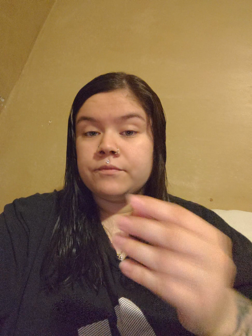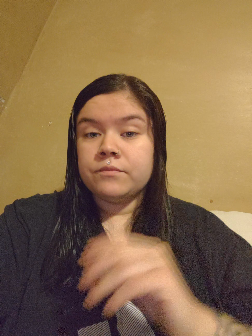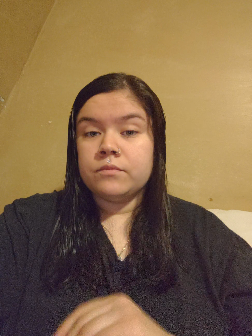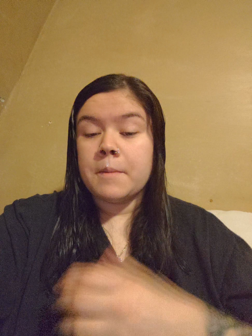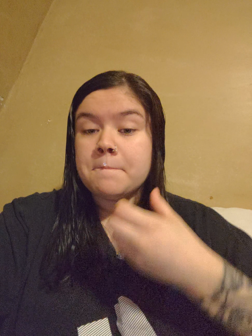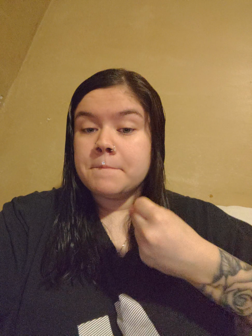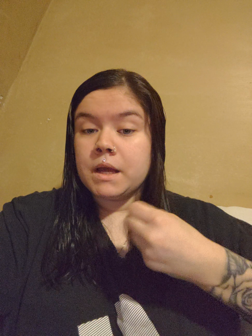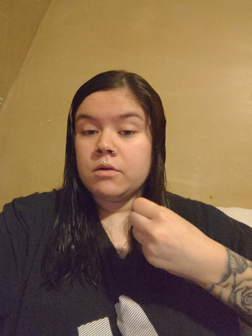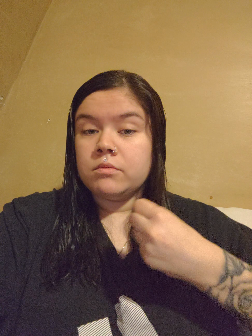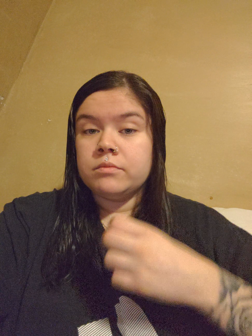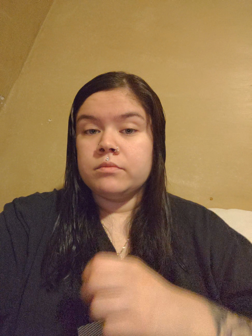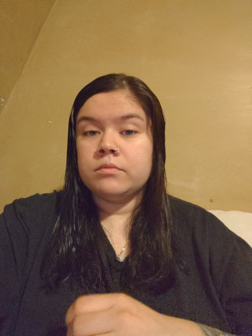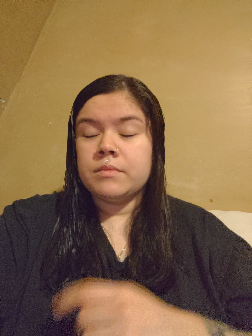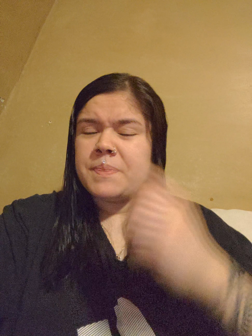milk